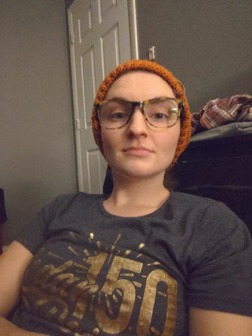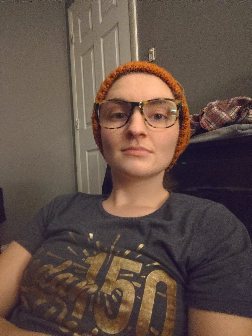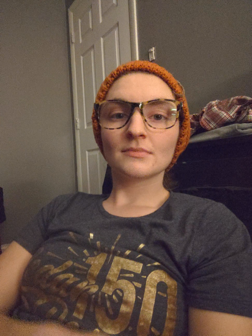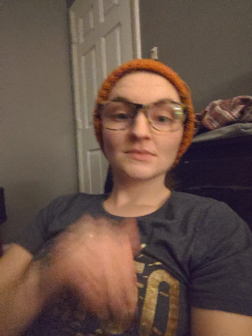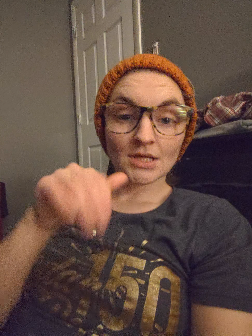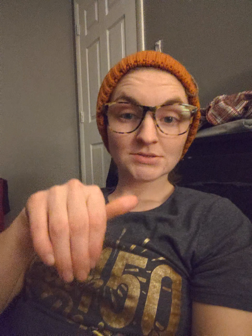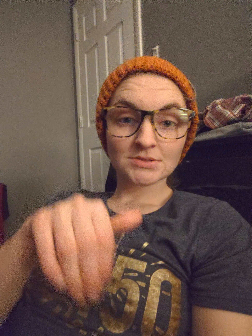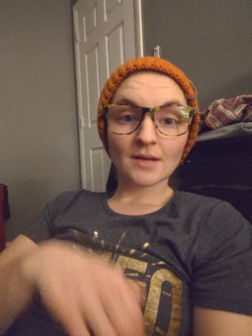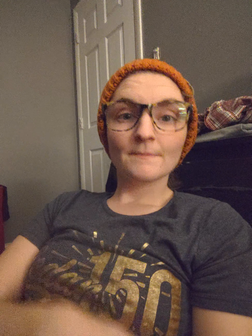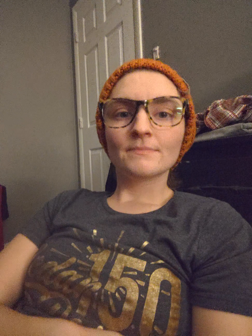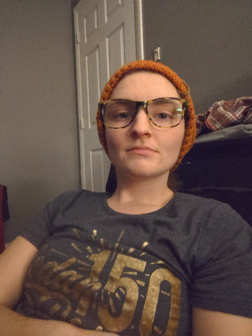night